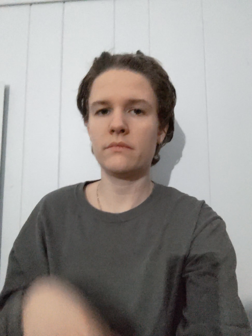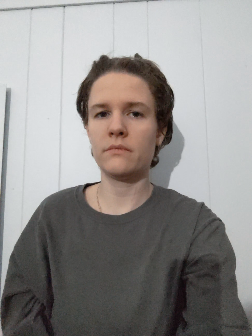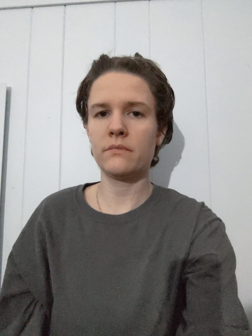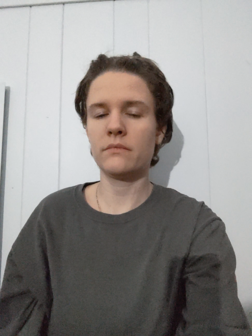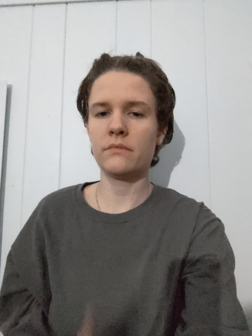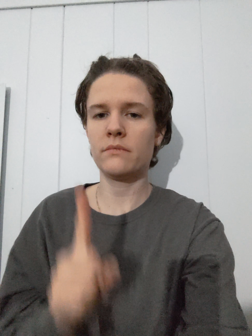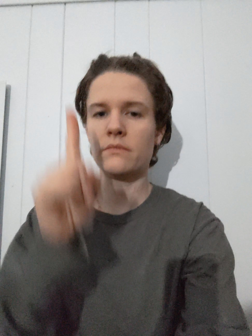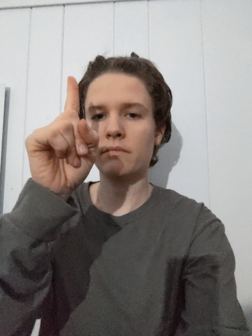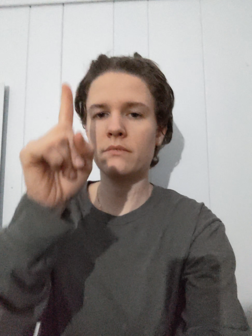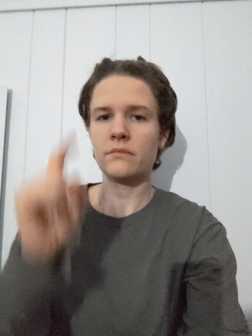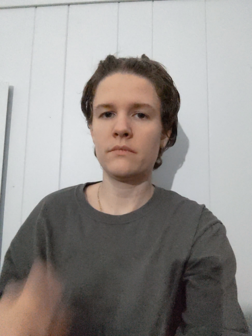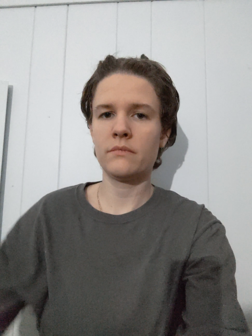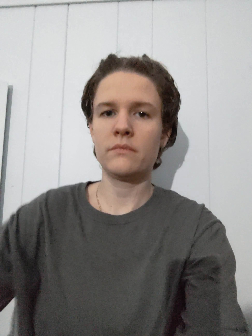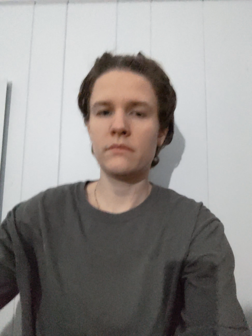up